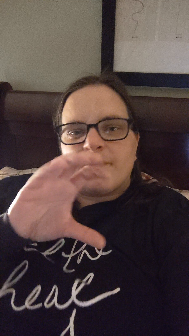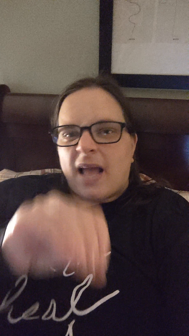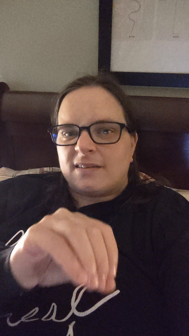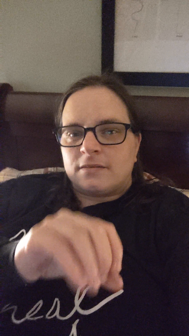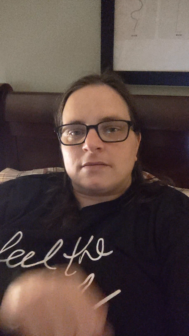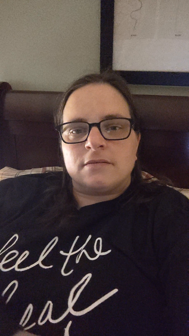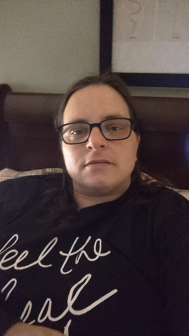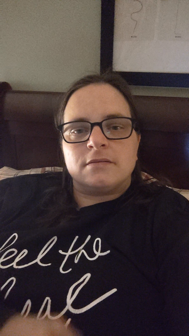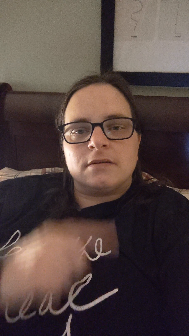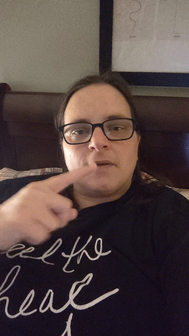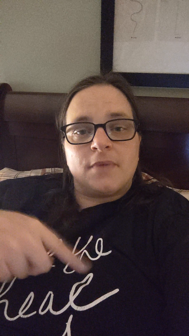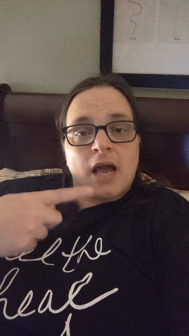about